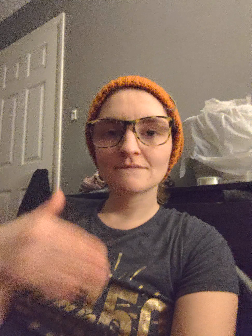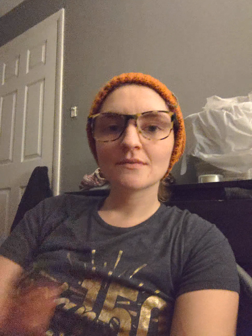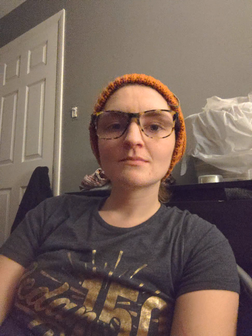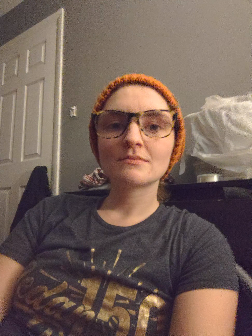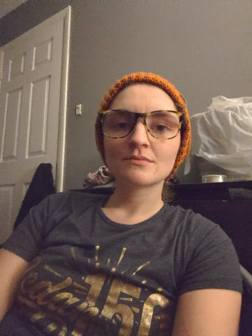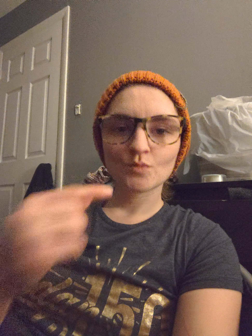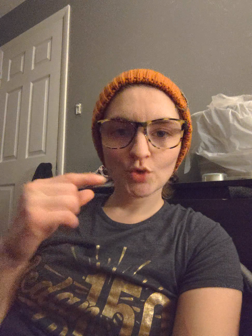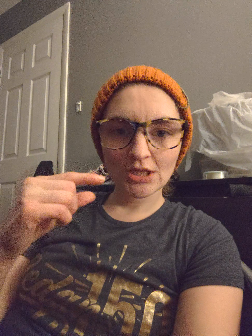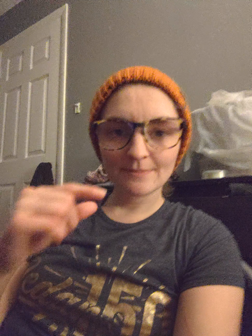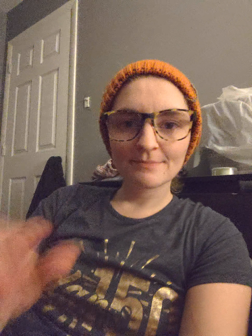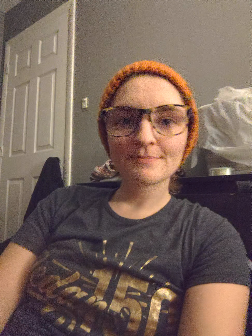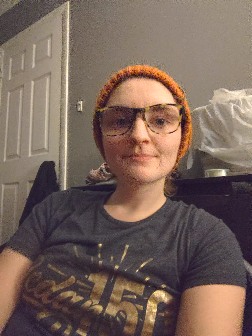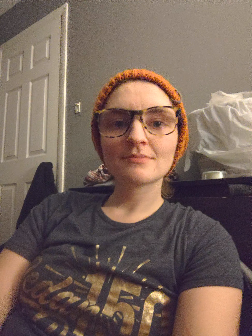green